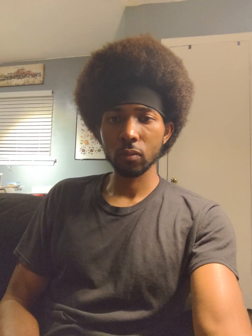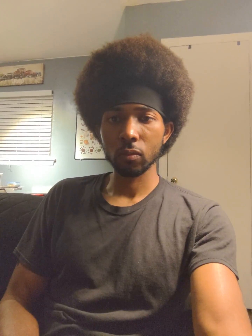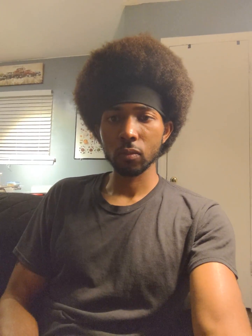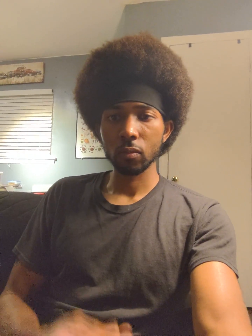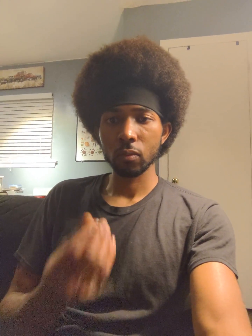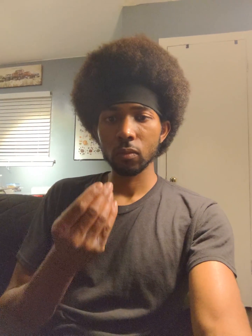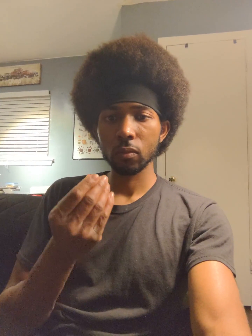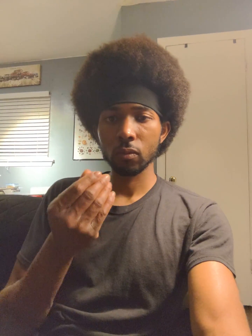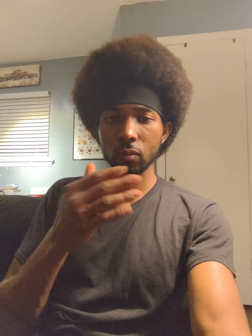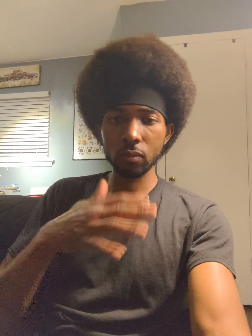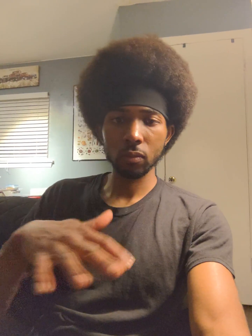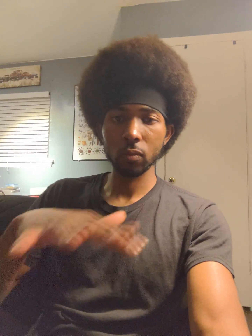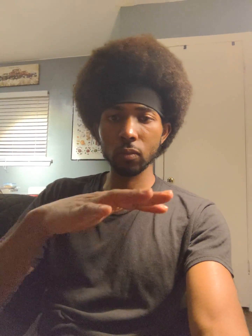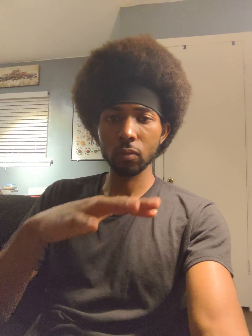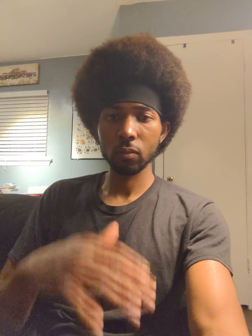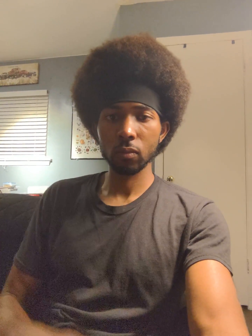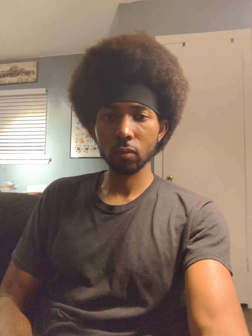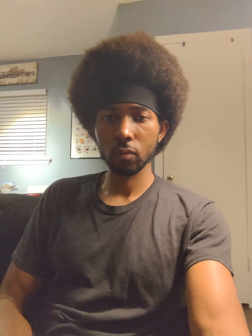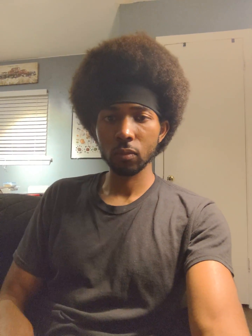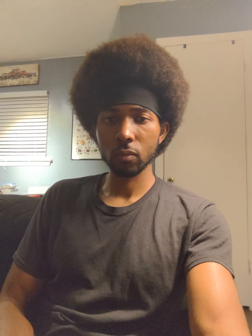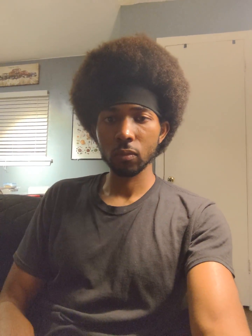garden